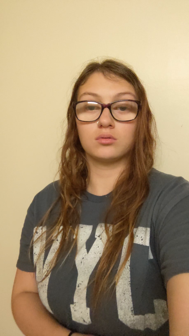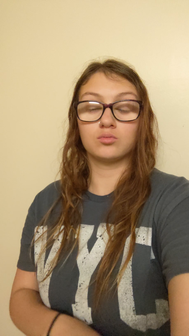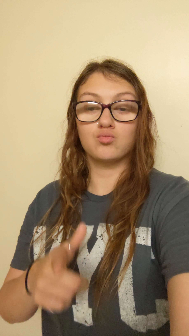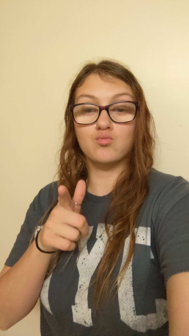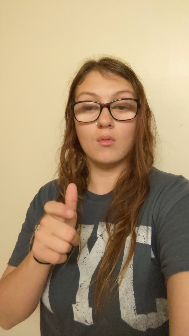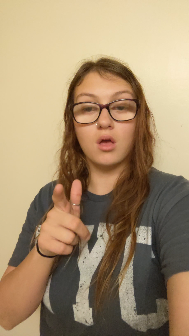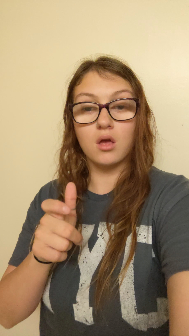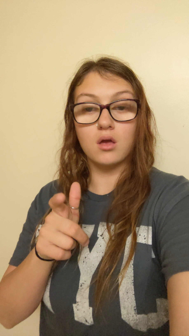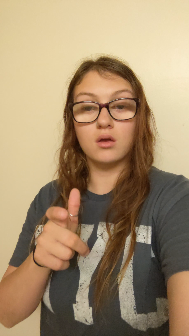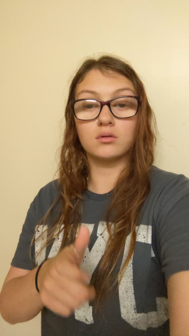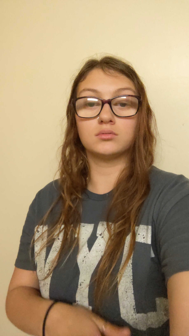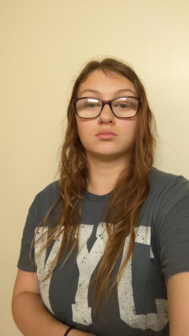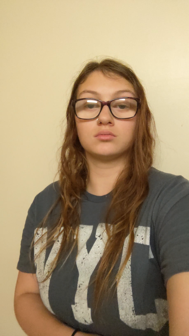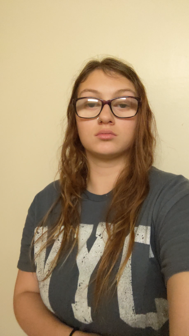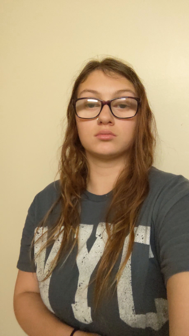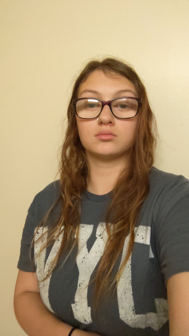run